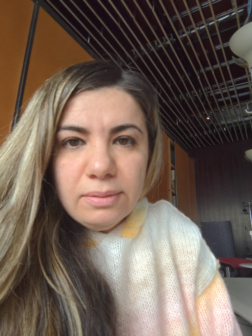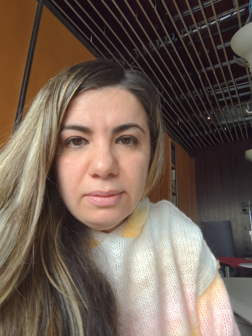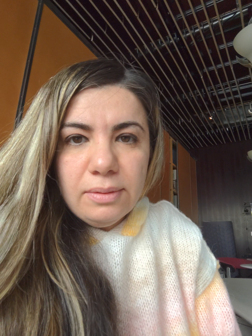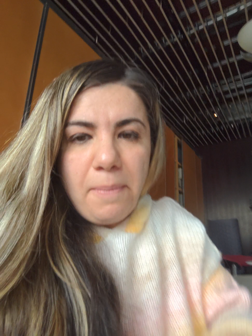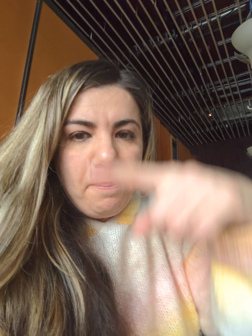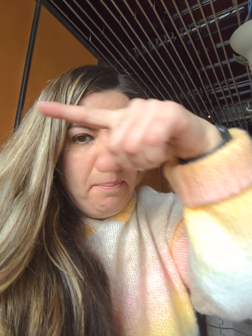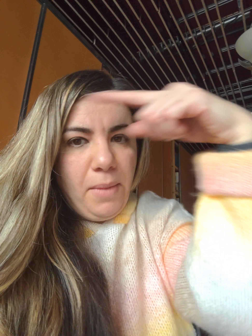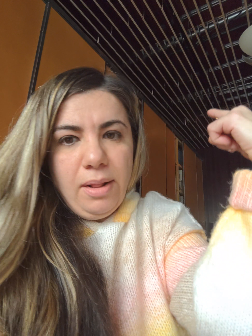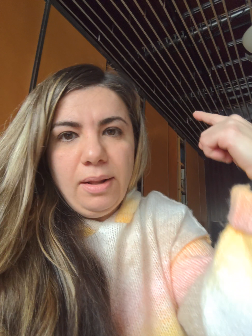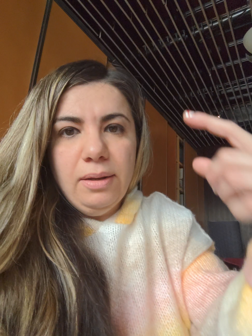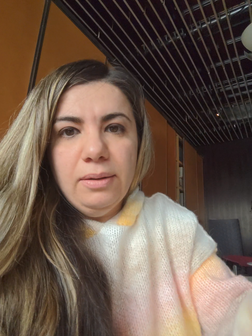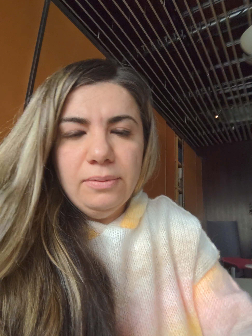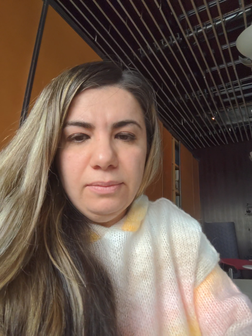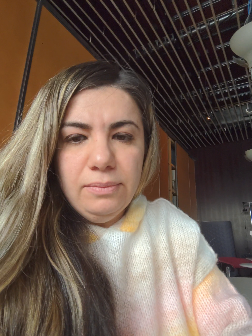black